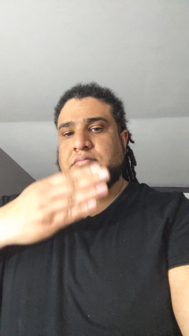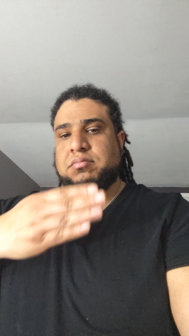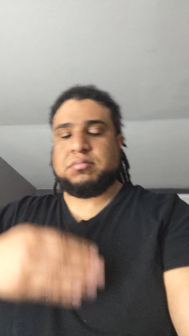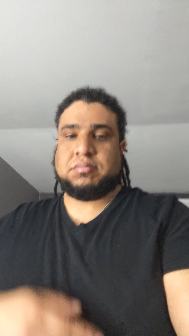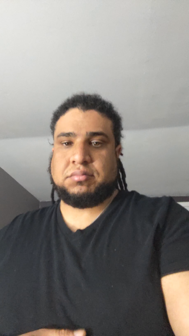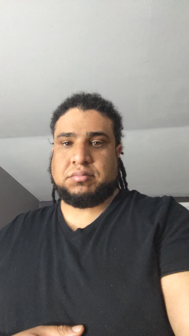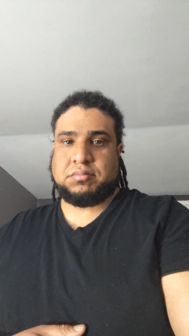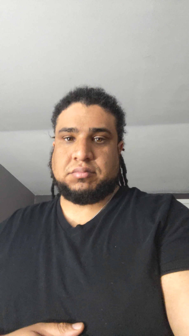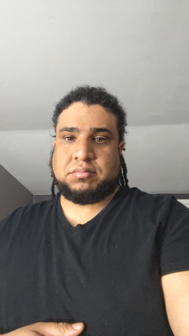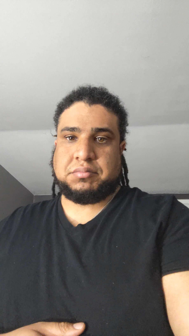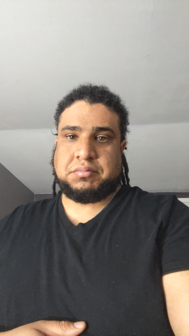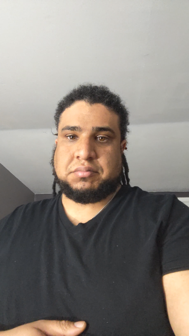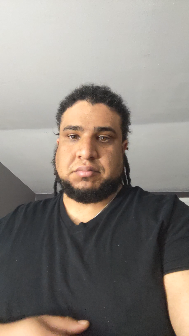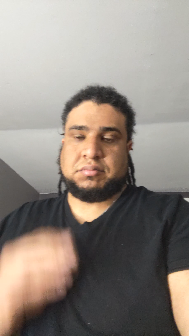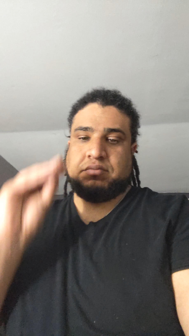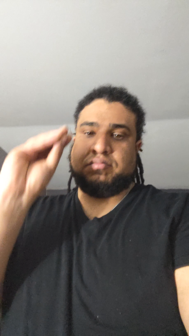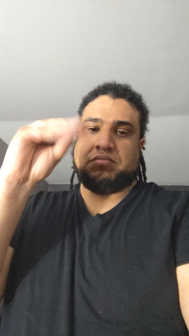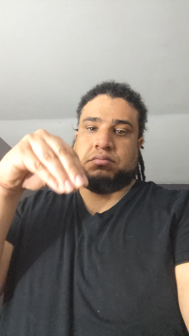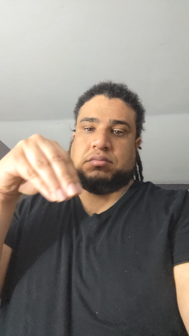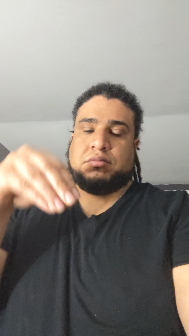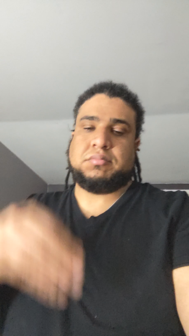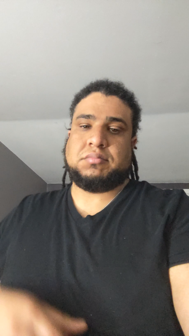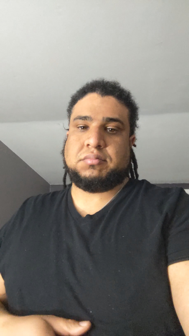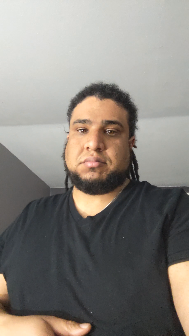put